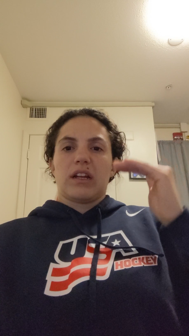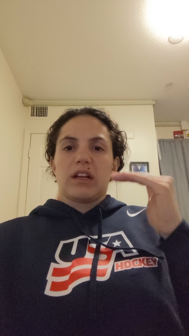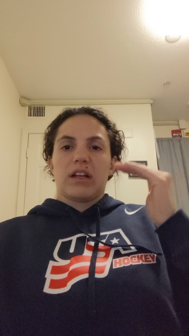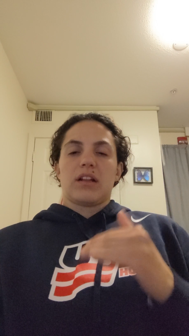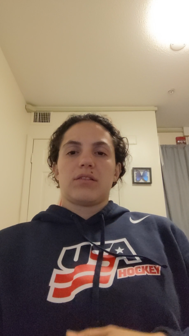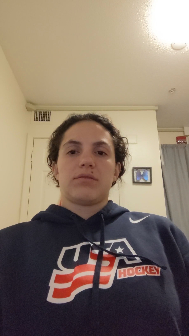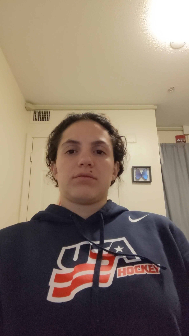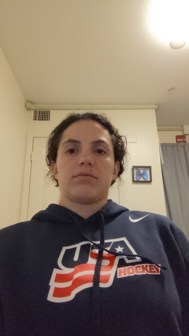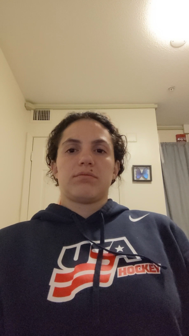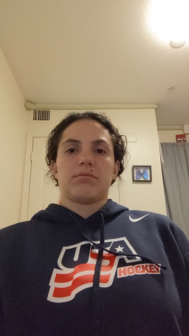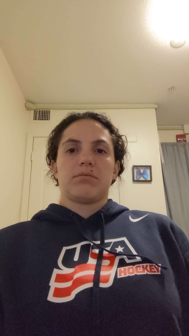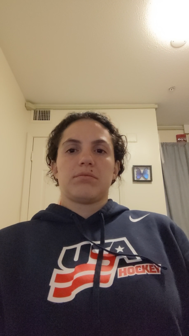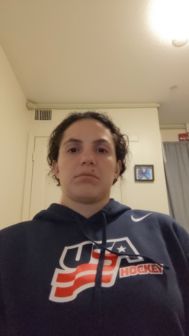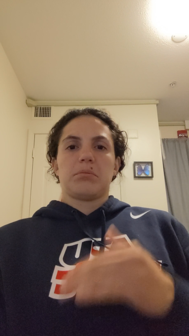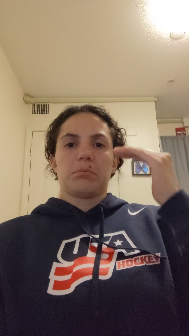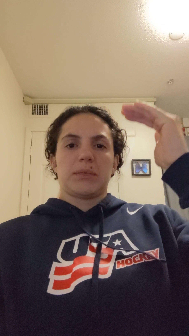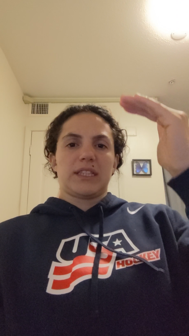big